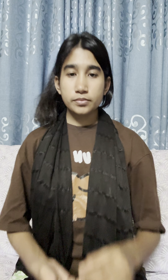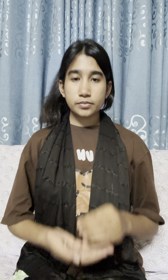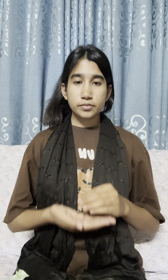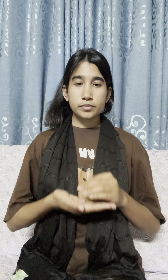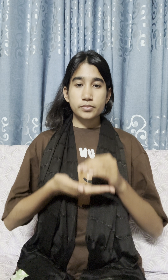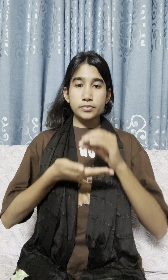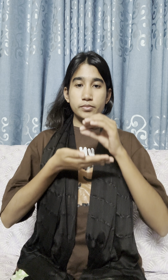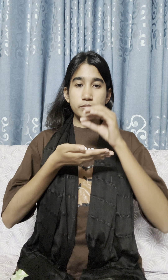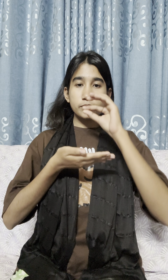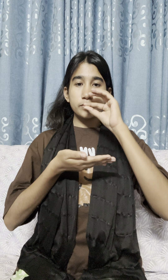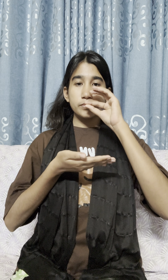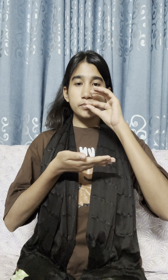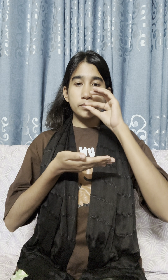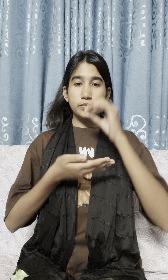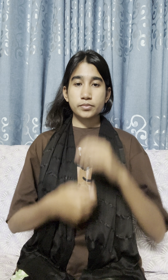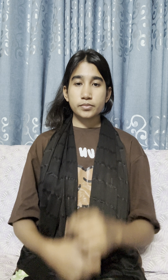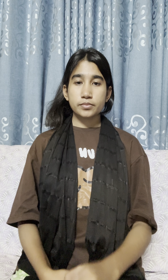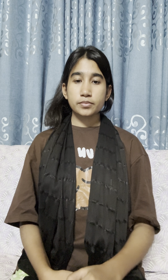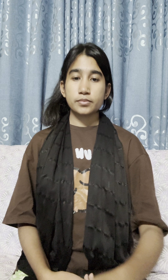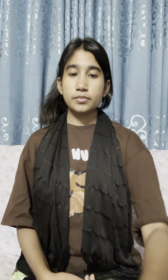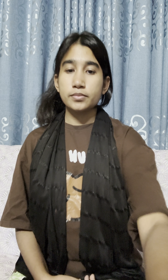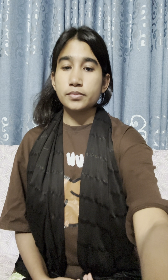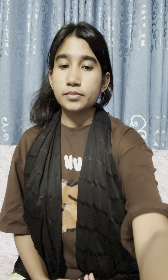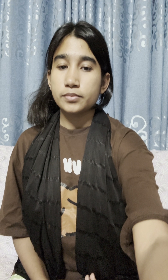চা